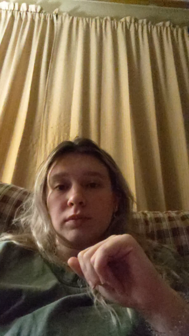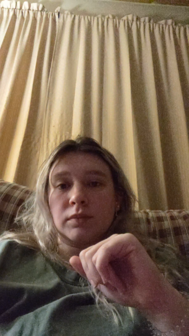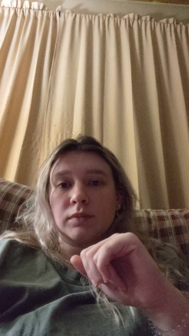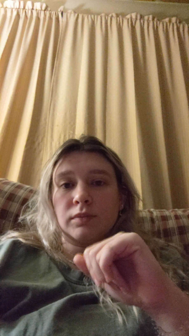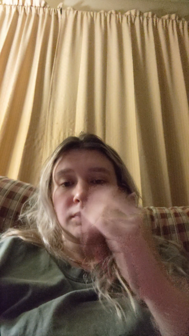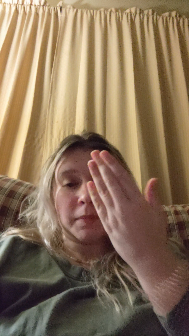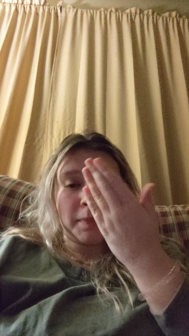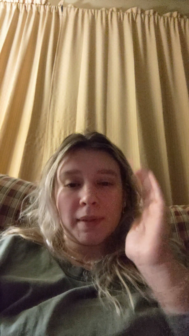peekaboo